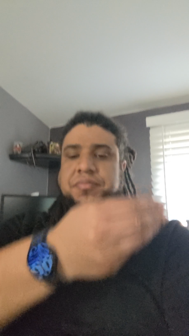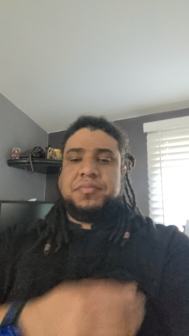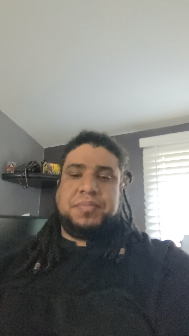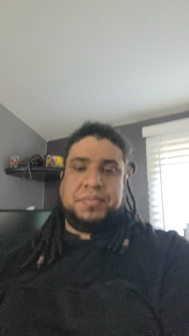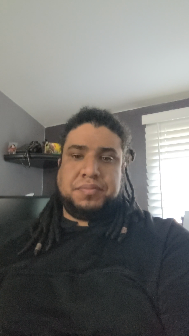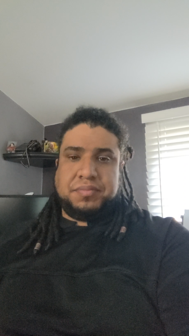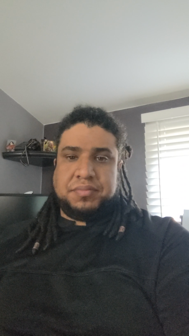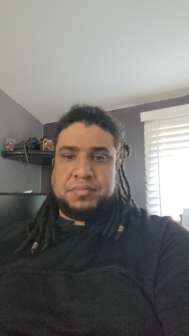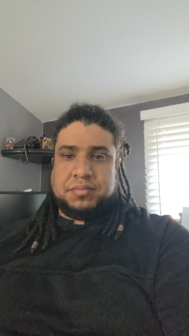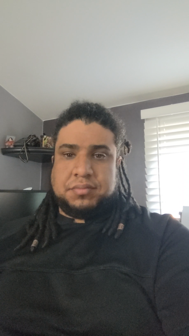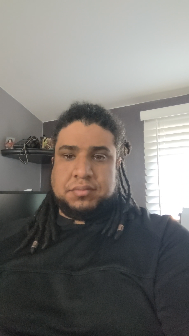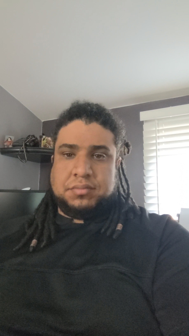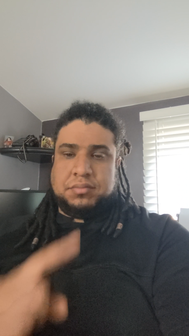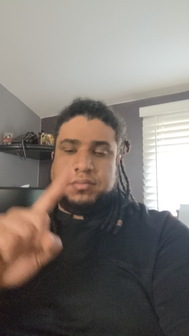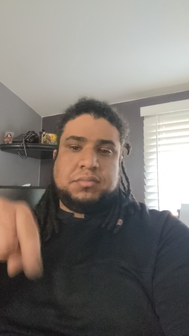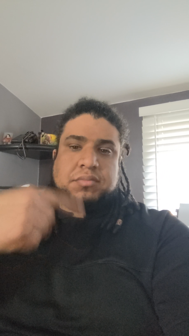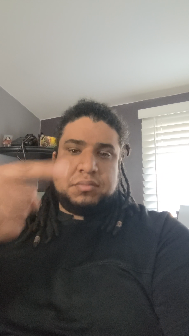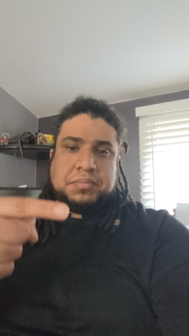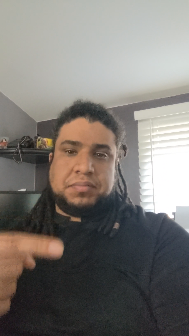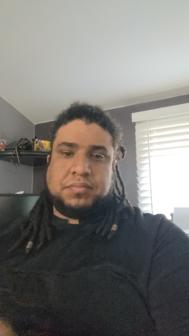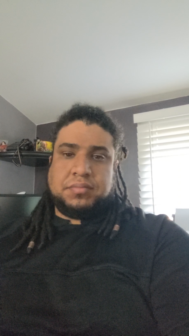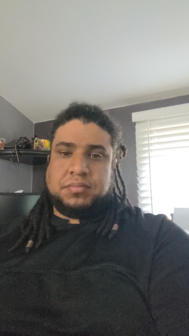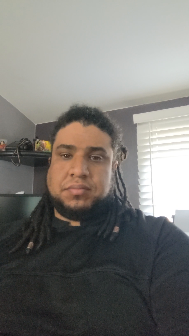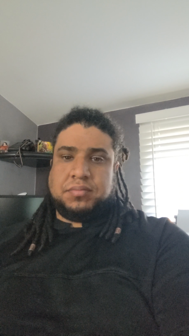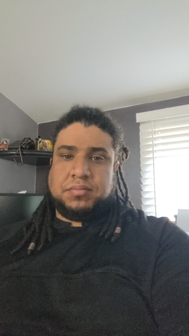about